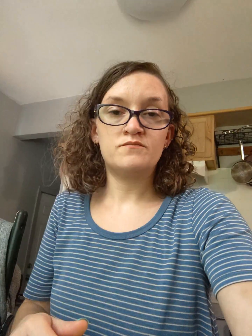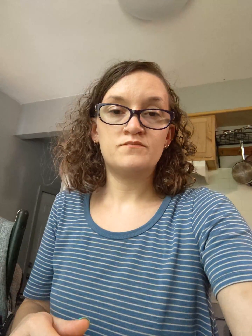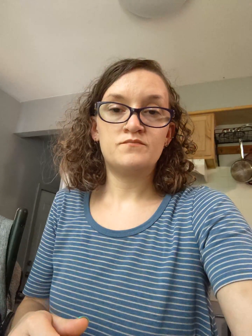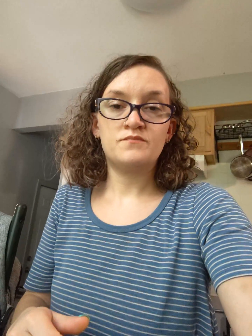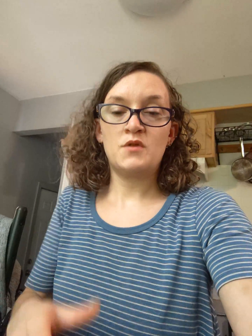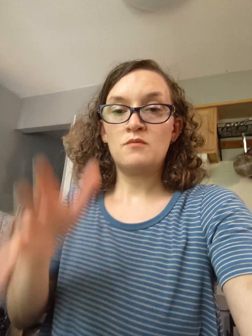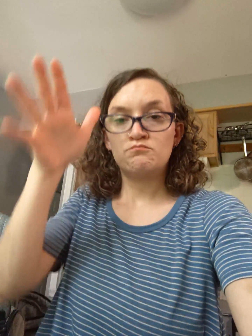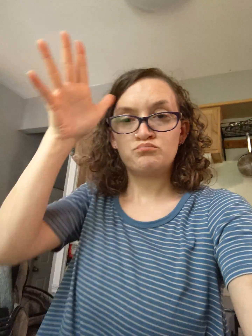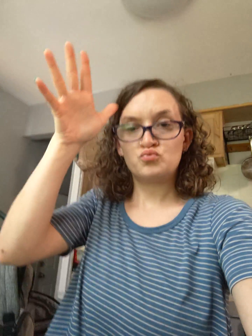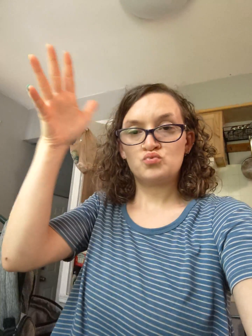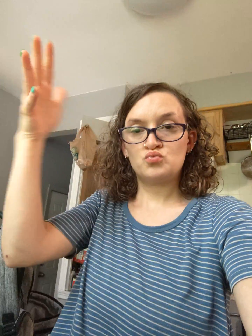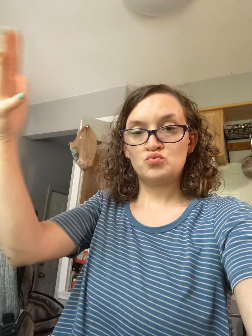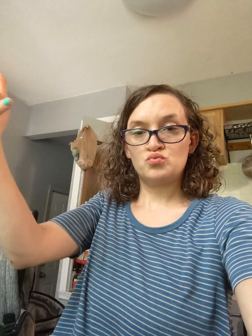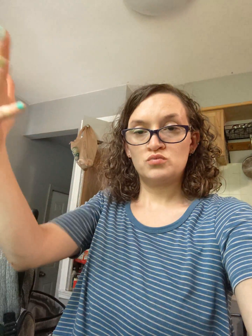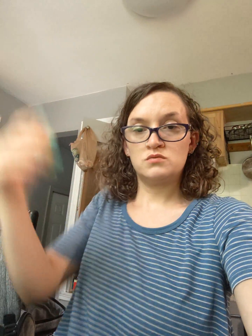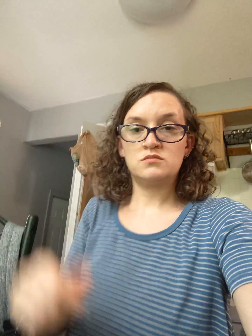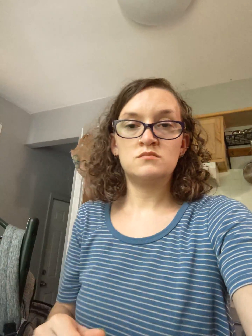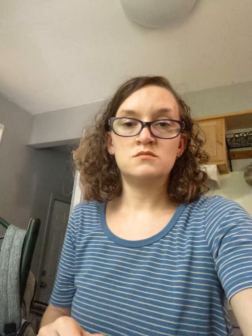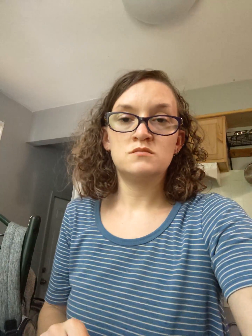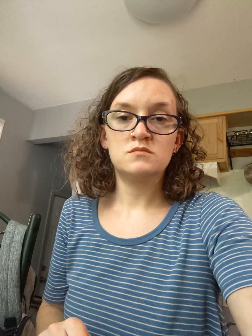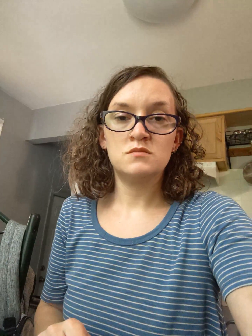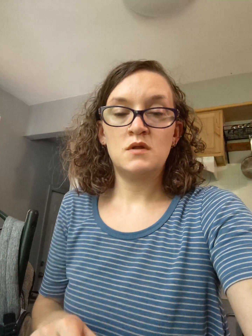moose